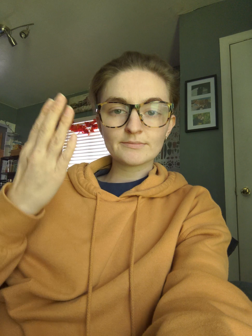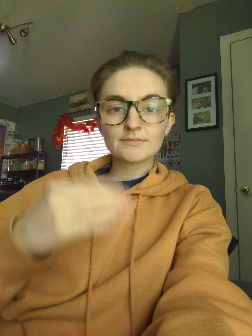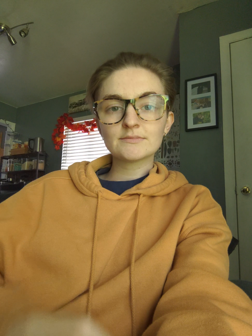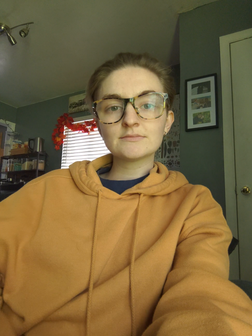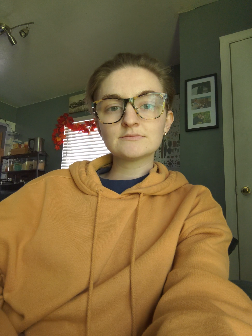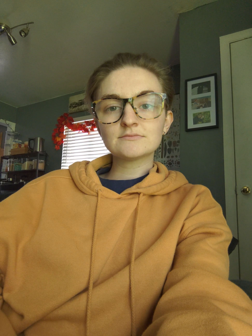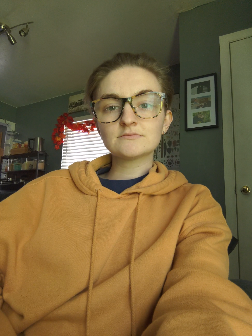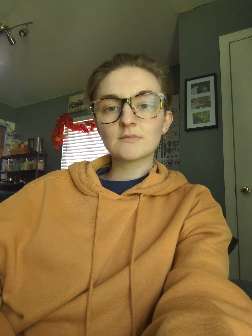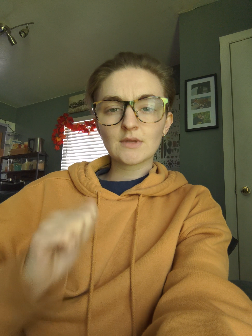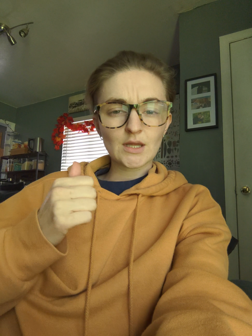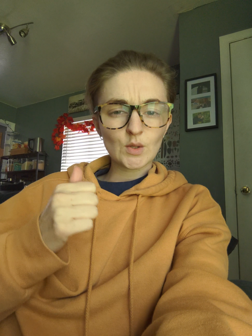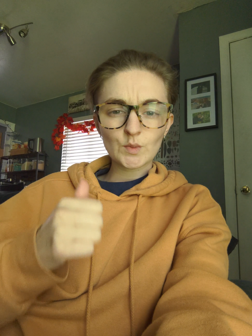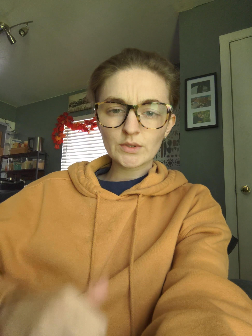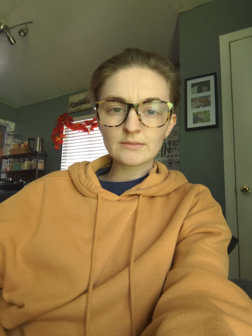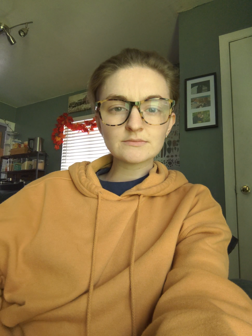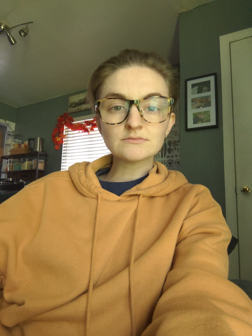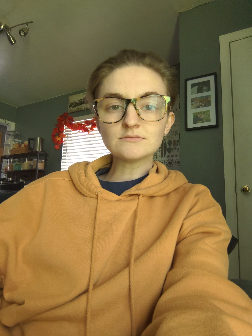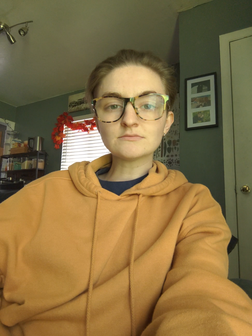how